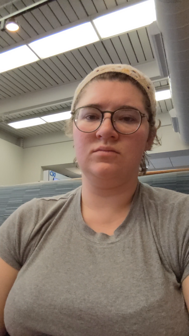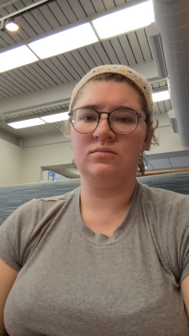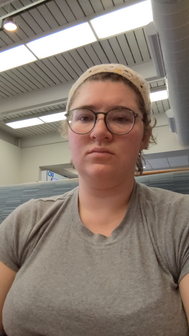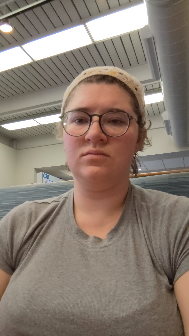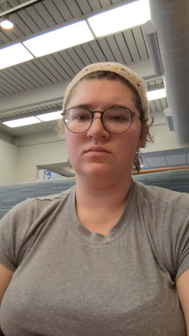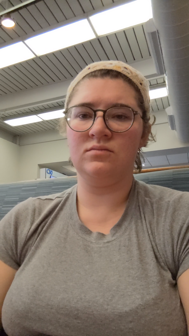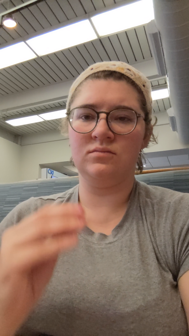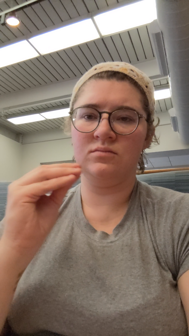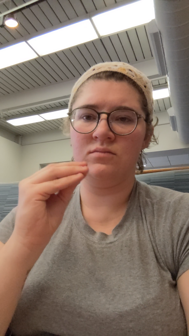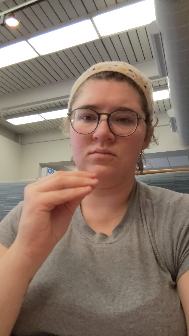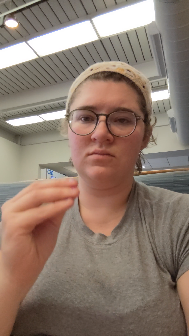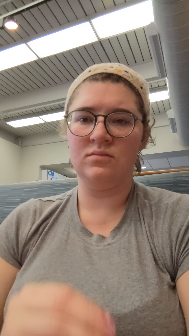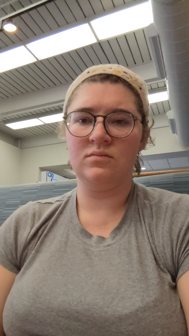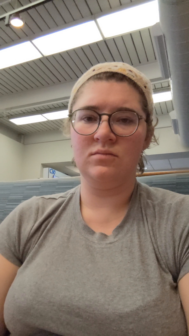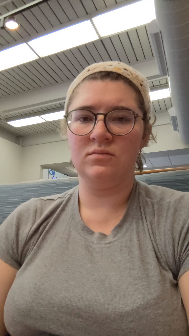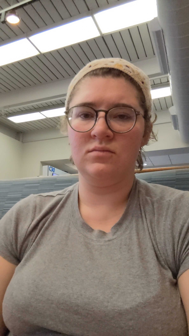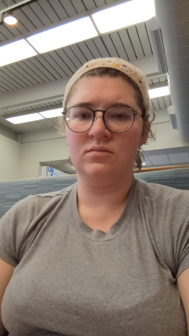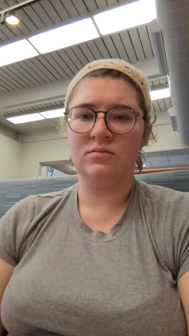more